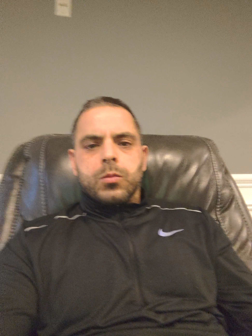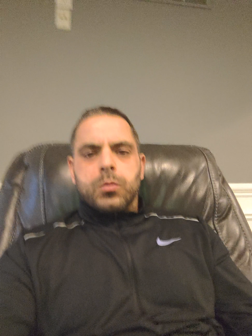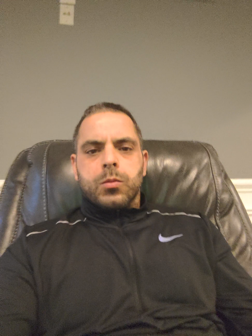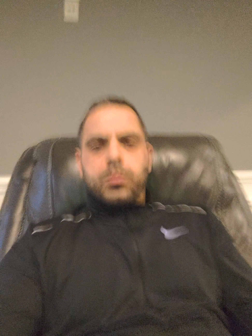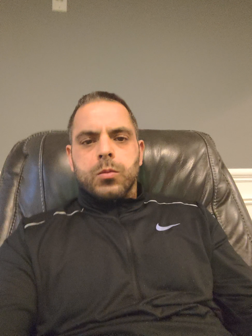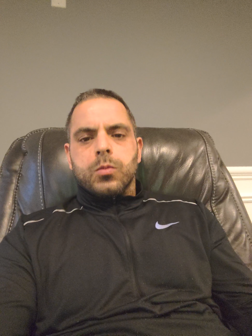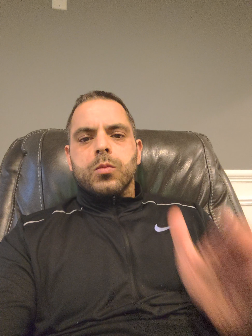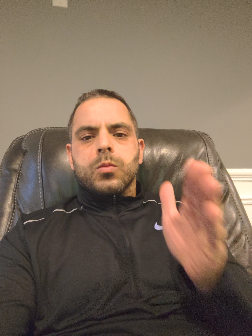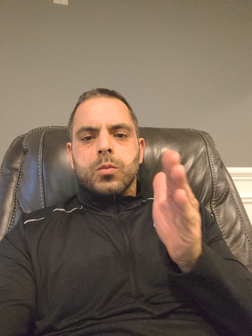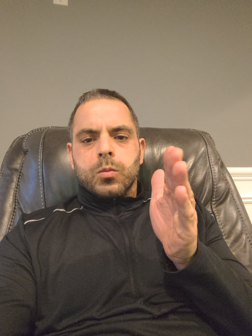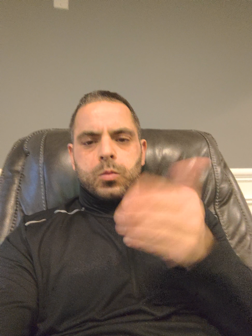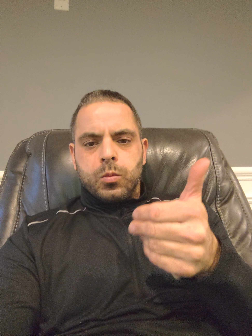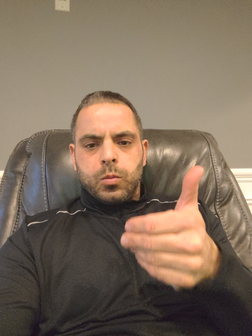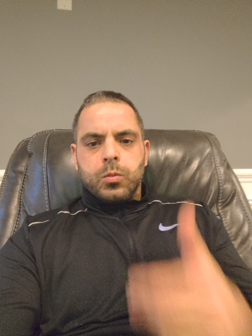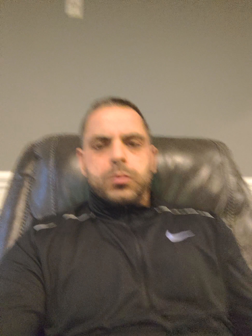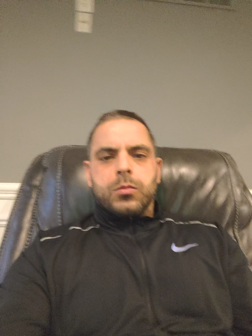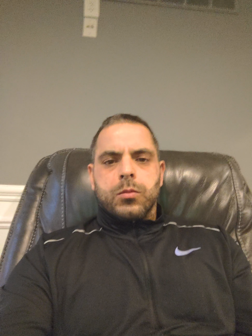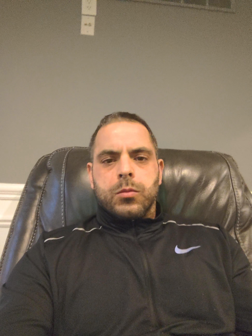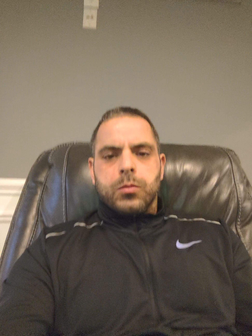room